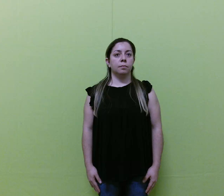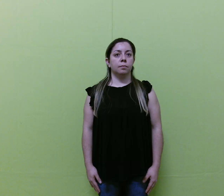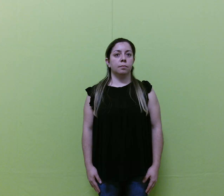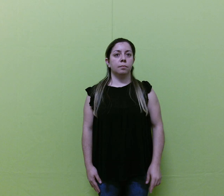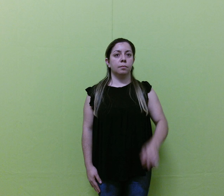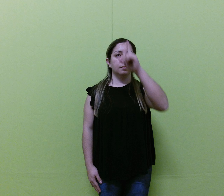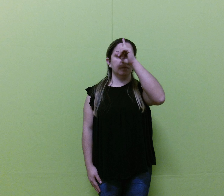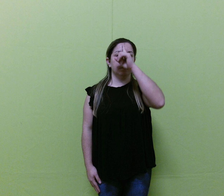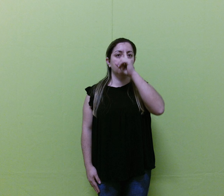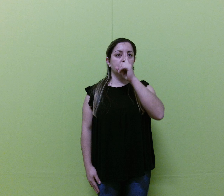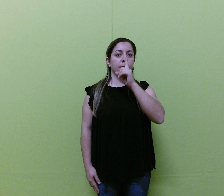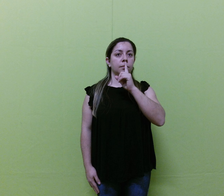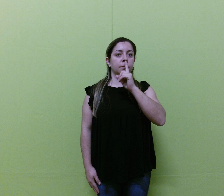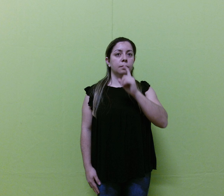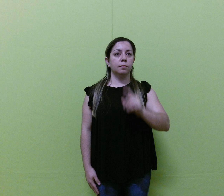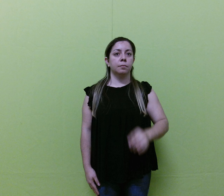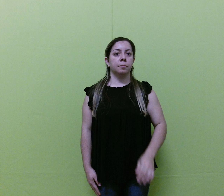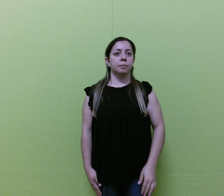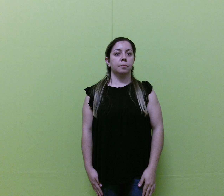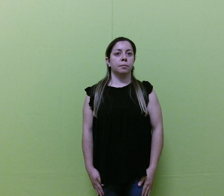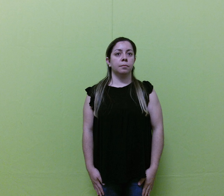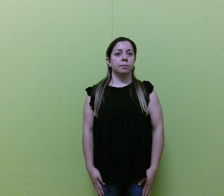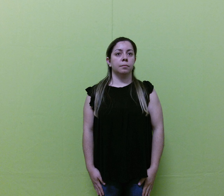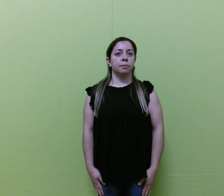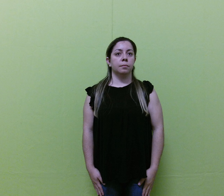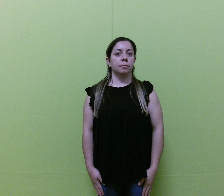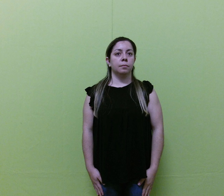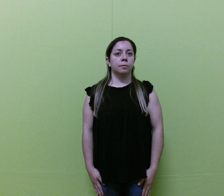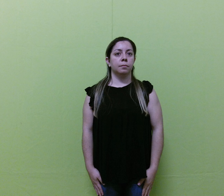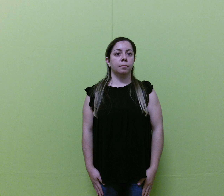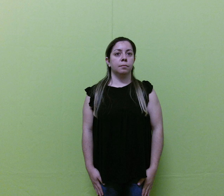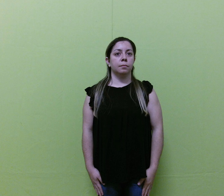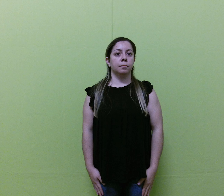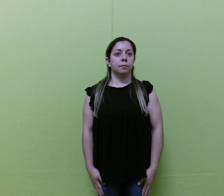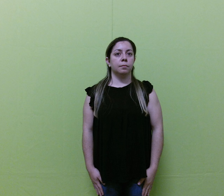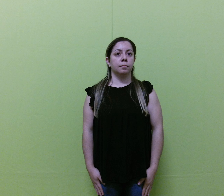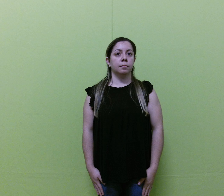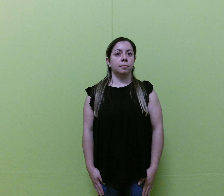amarelo